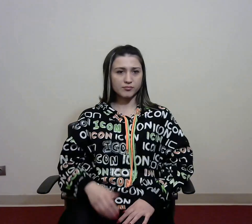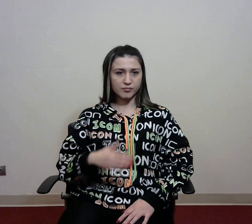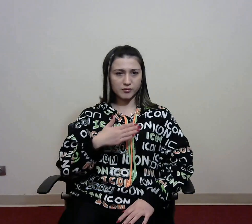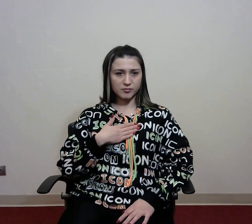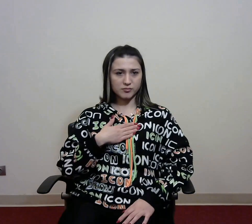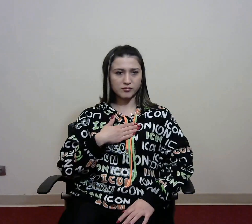mən